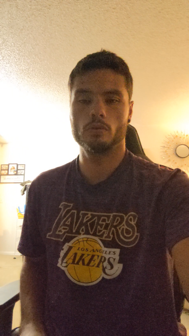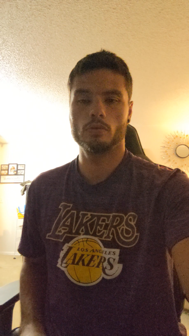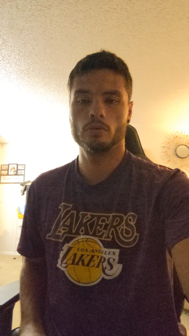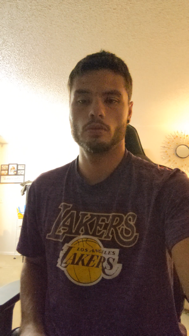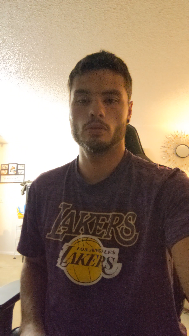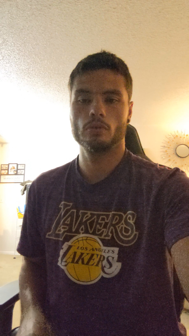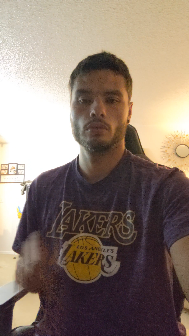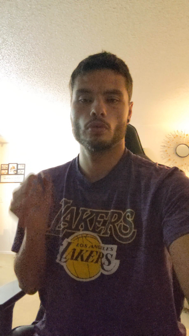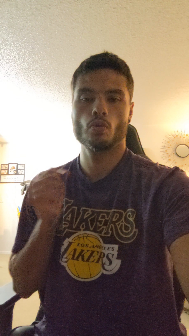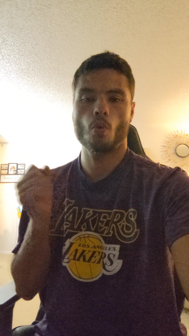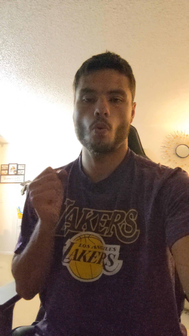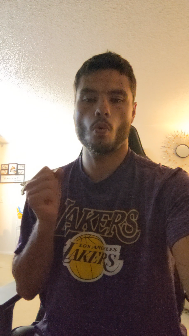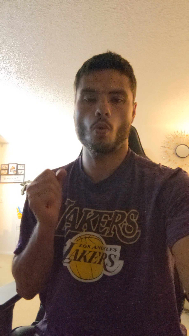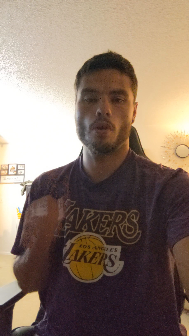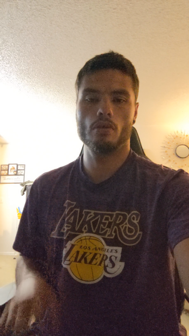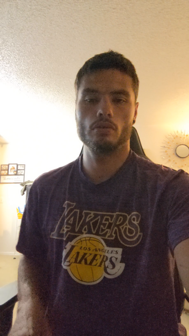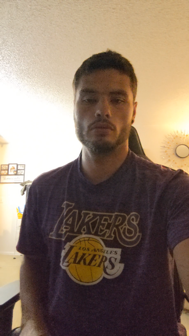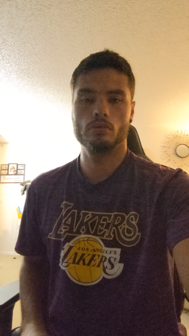cold